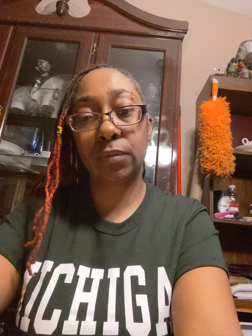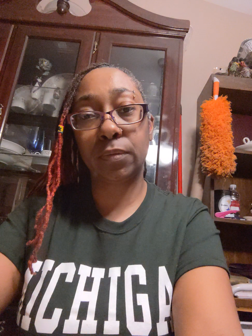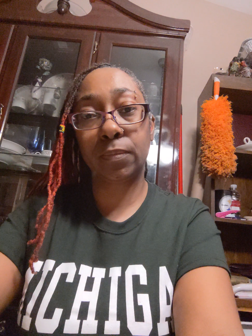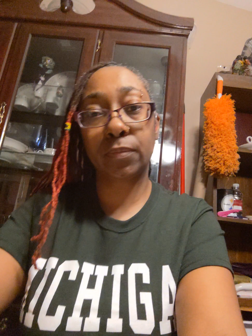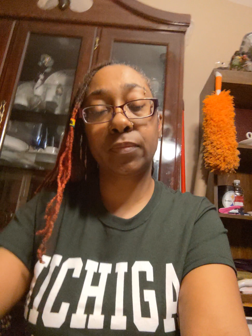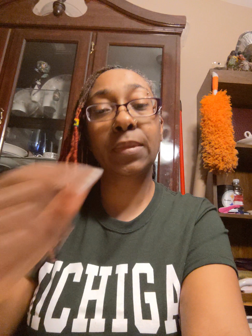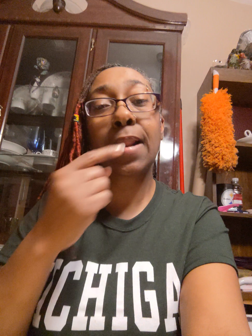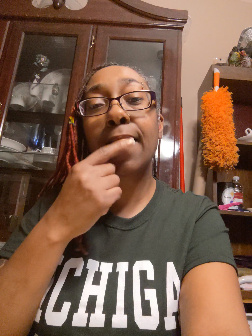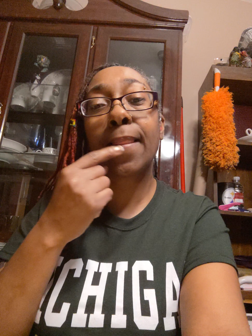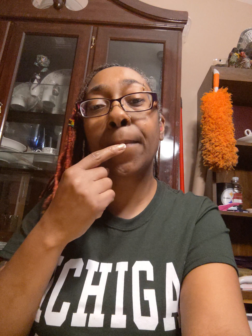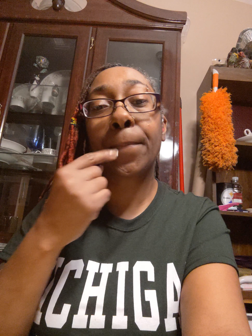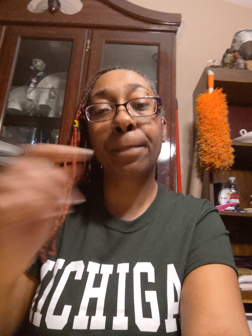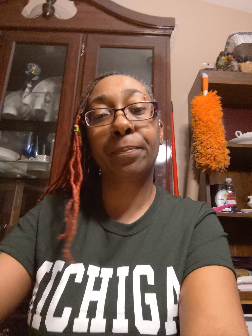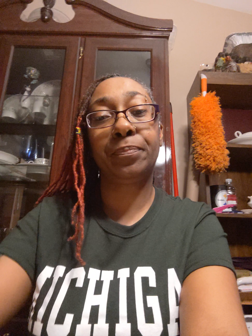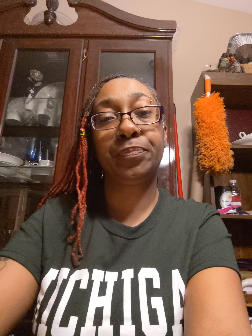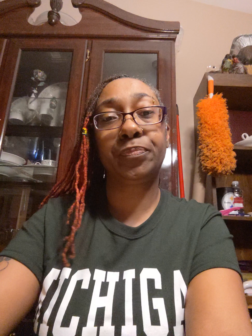lips